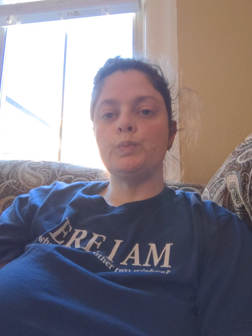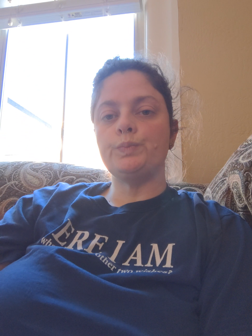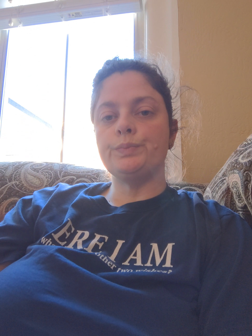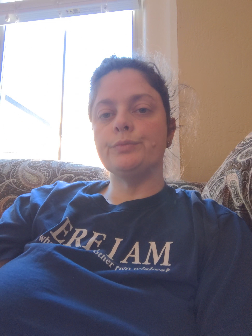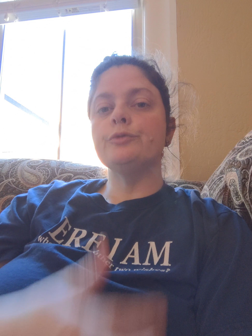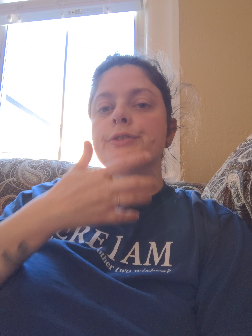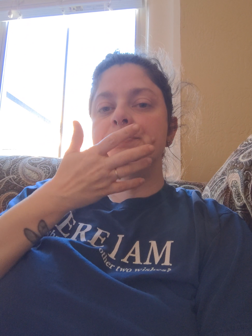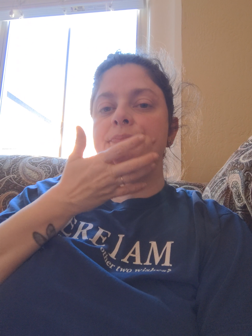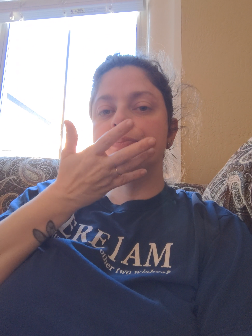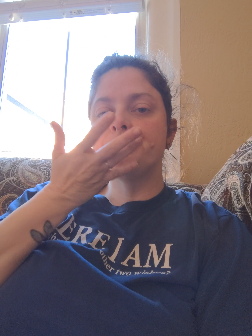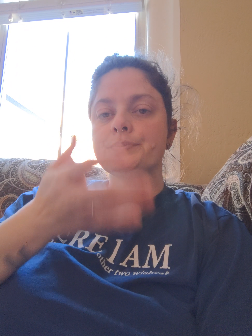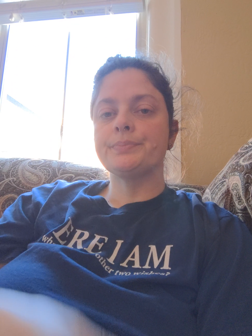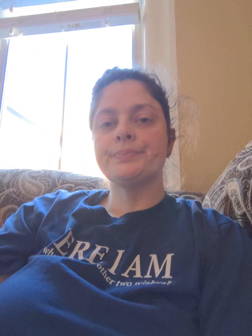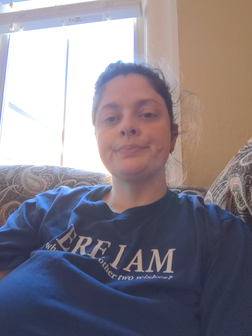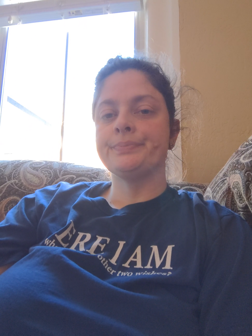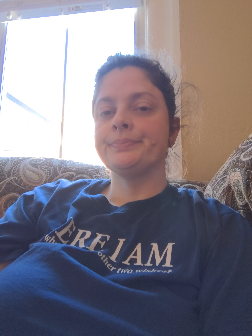grass